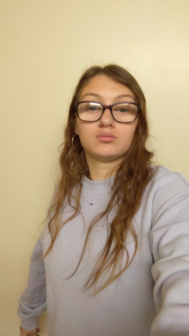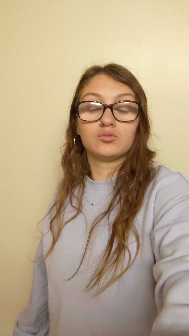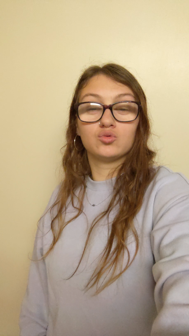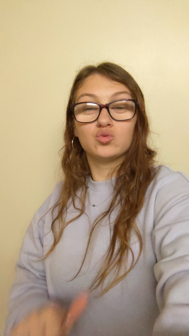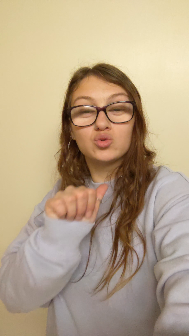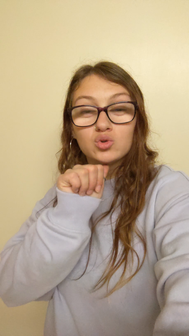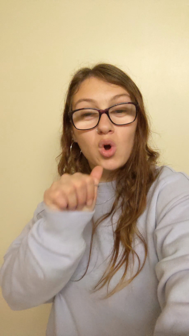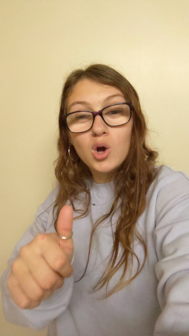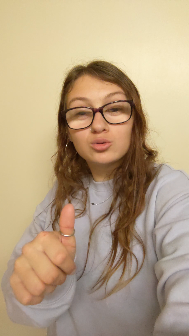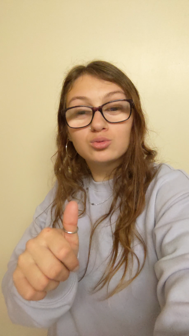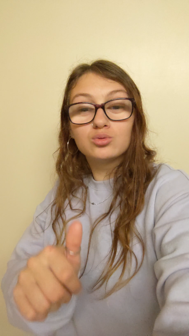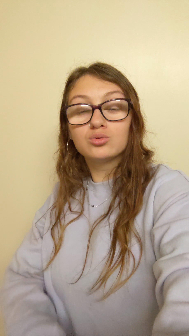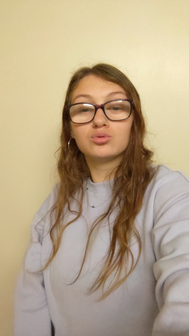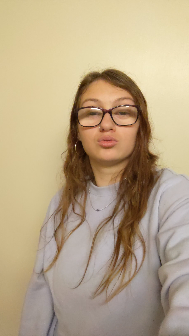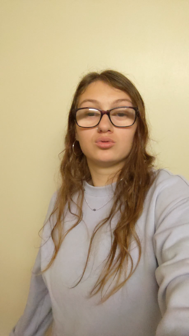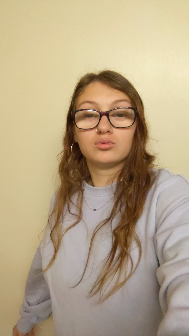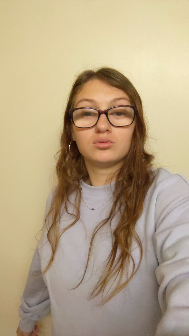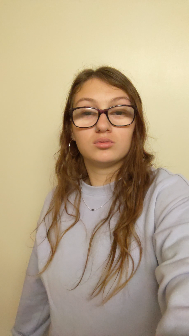don't